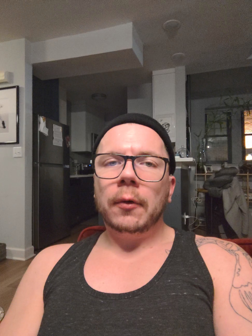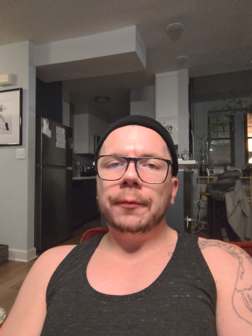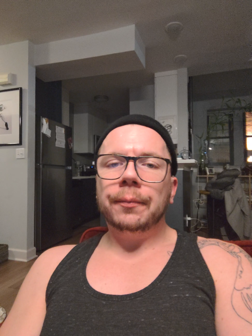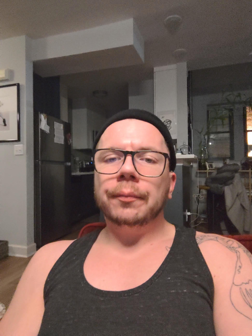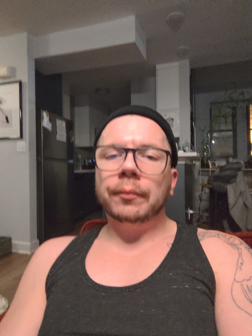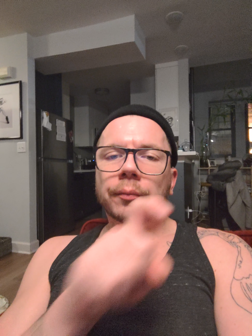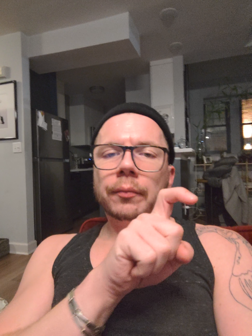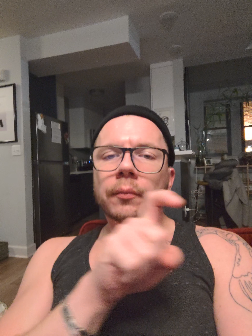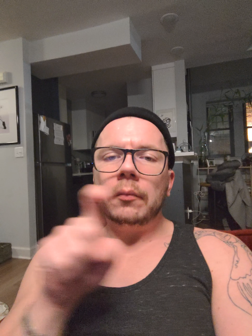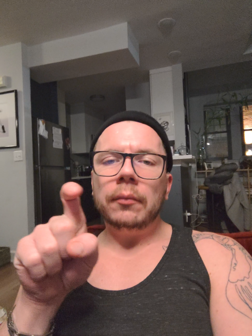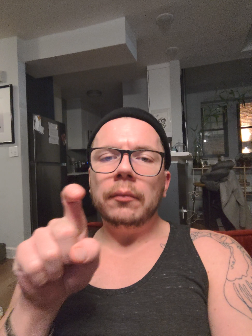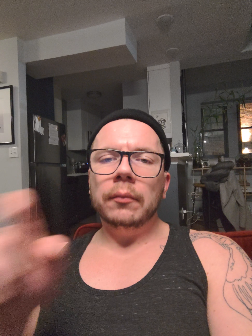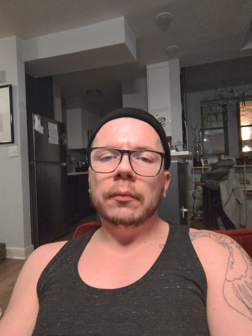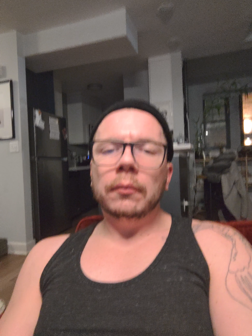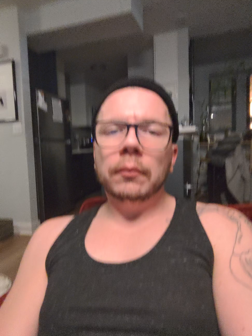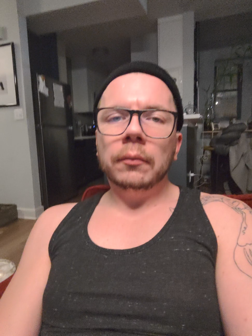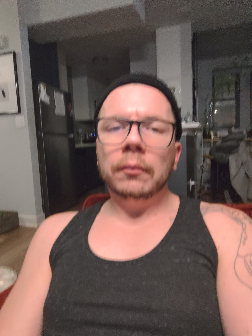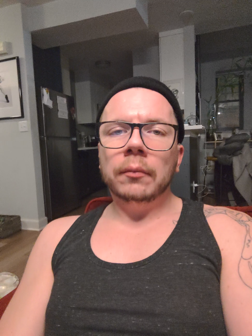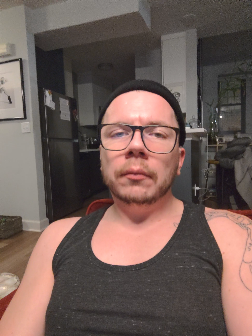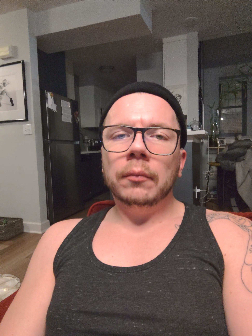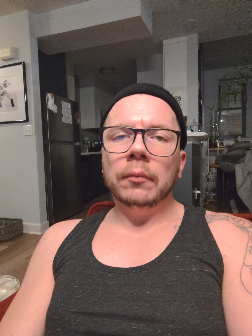closet